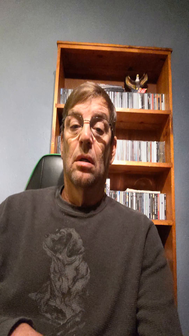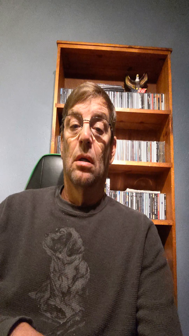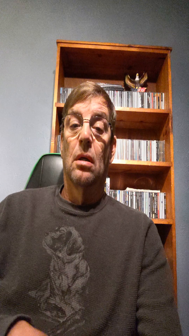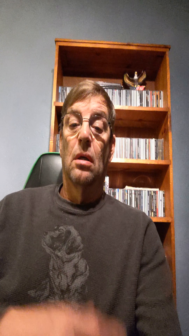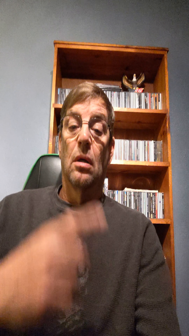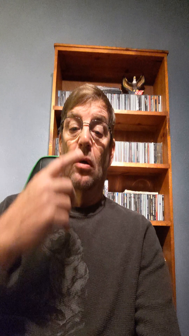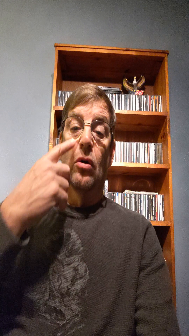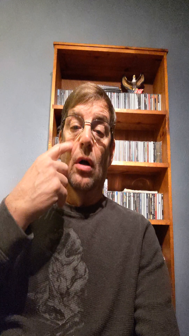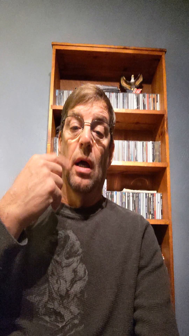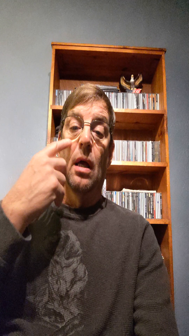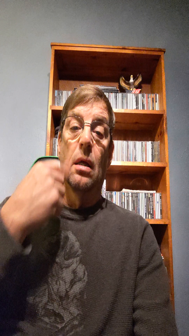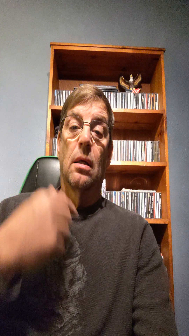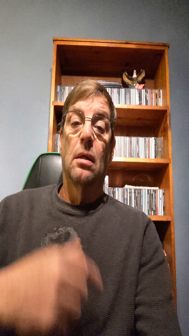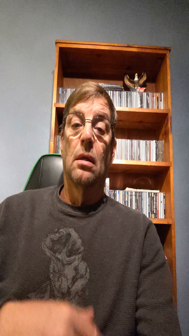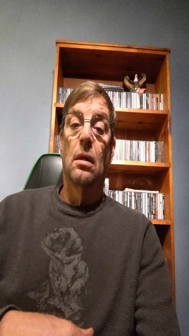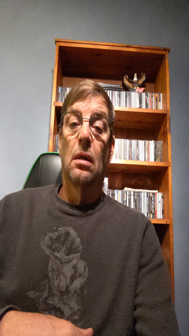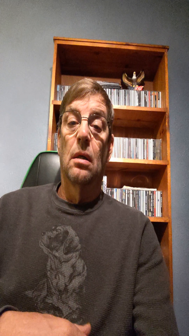cry